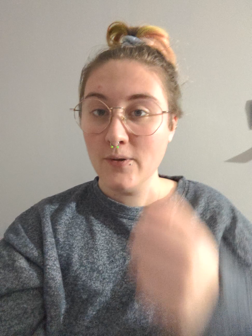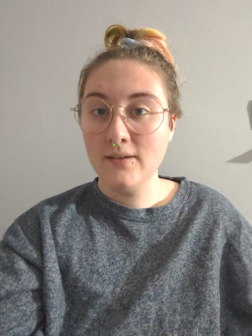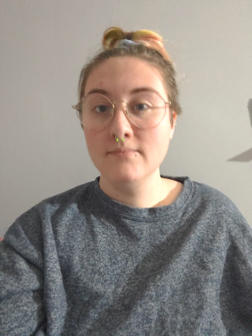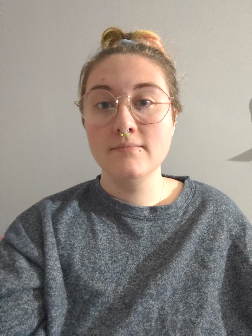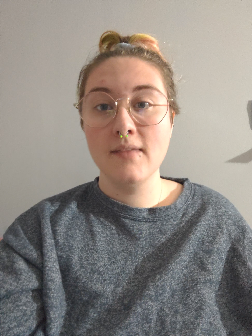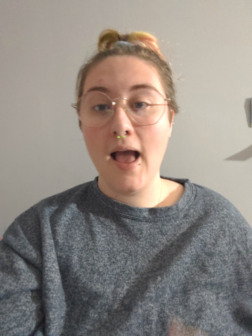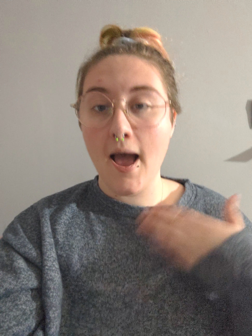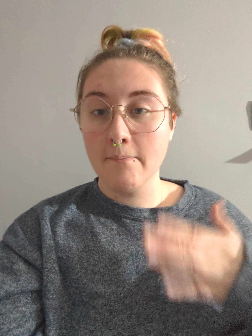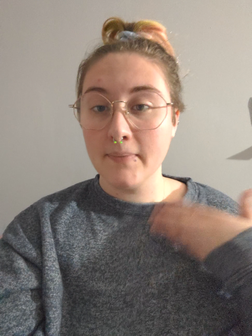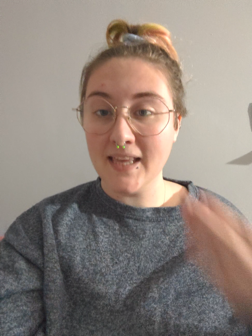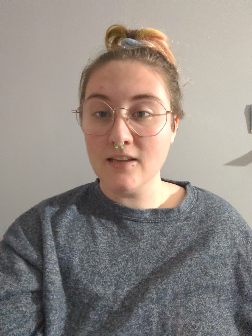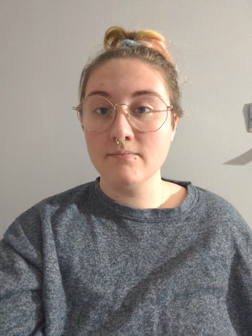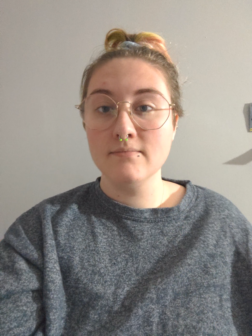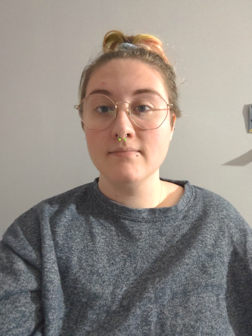happy